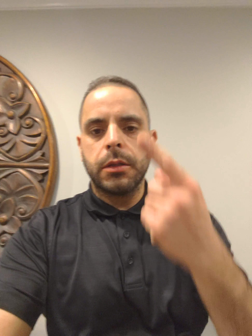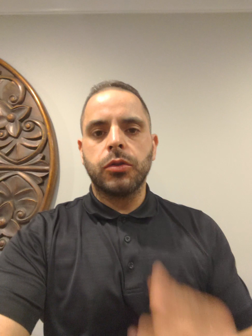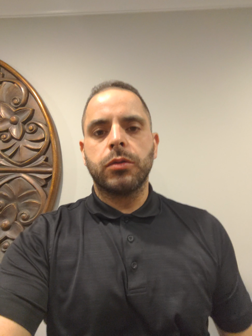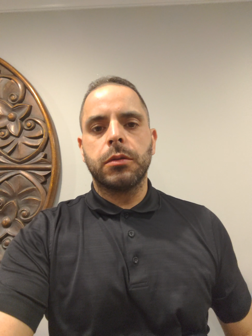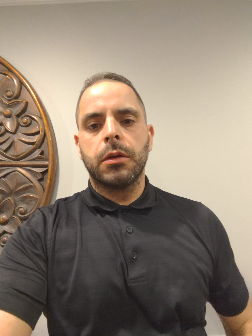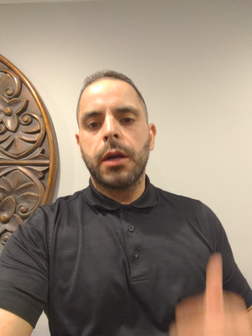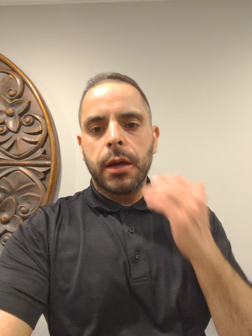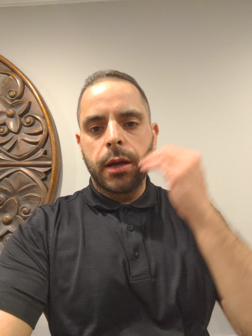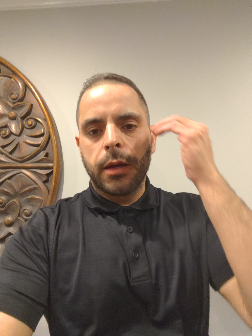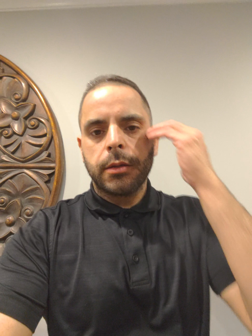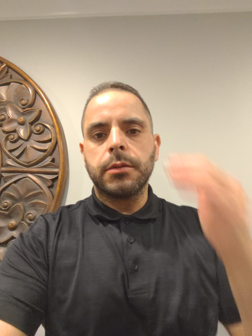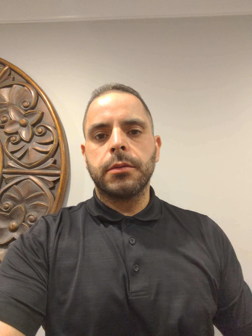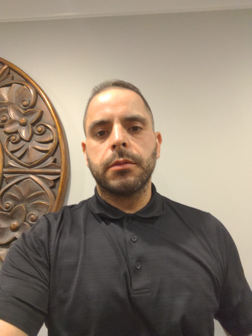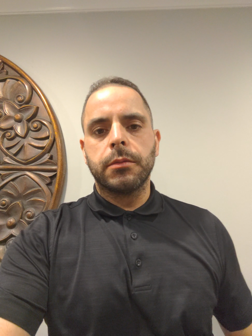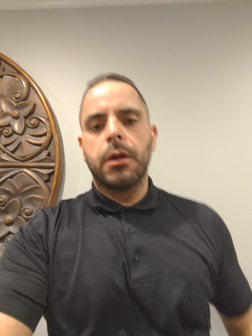head